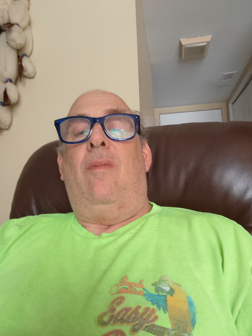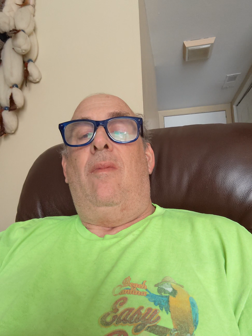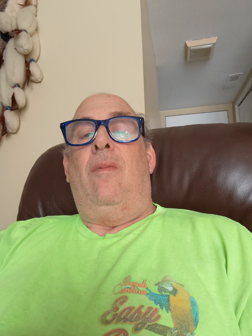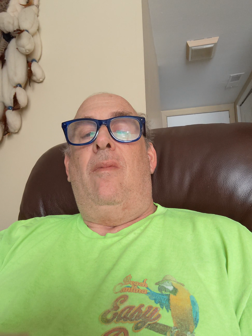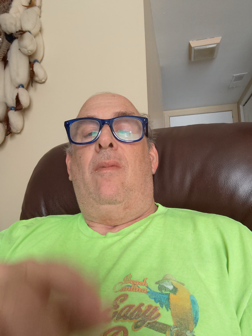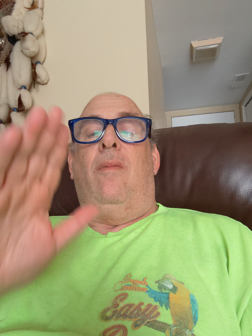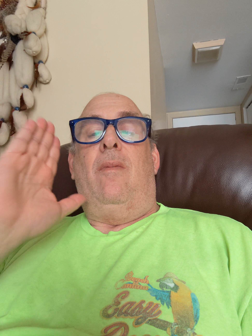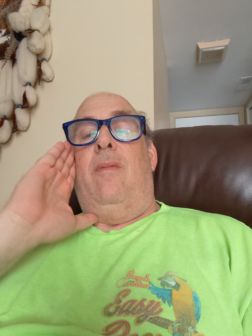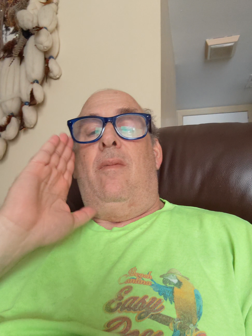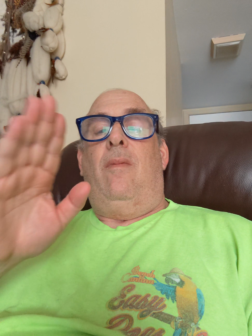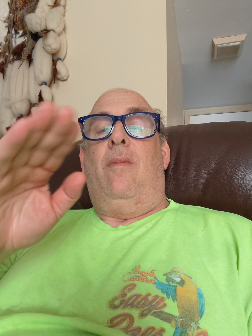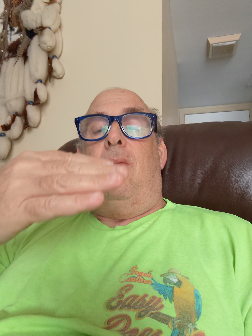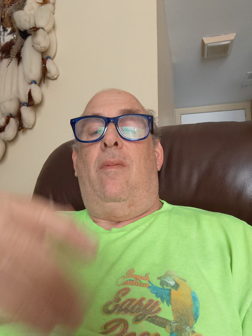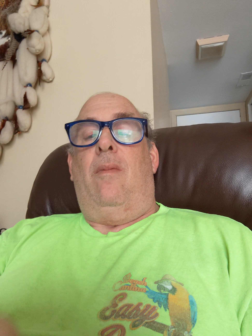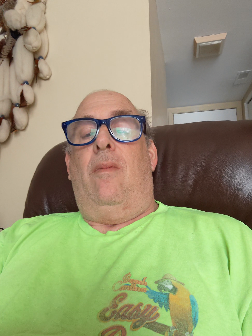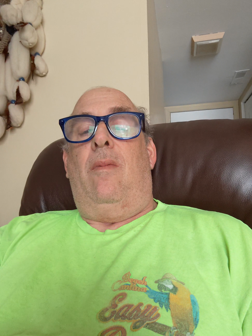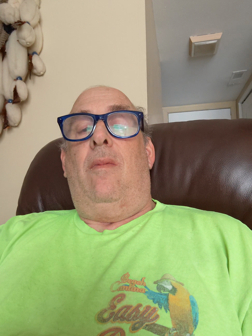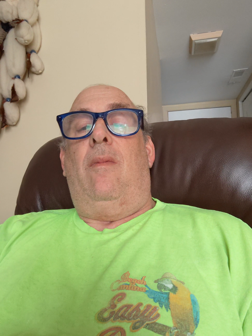bedroom